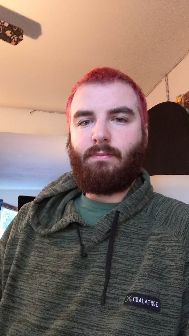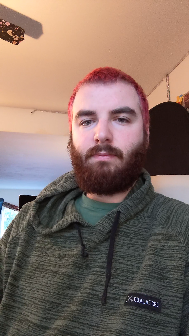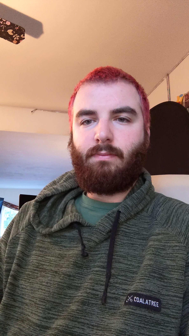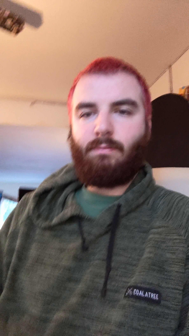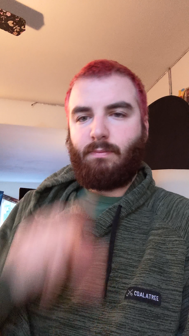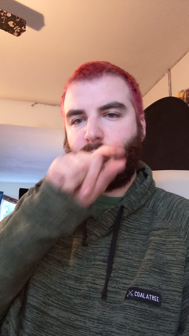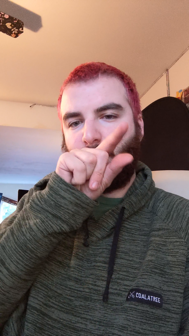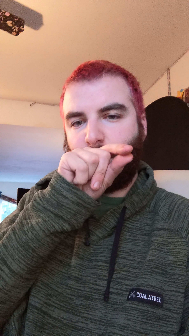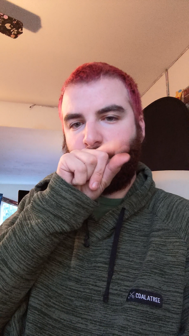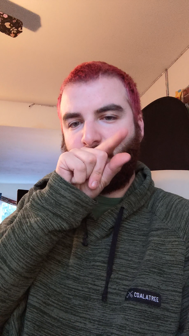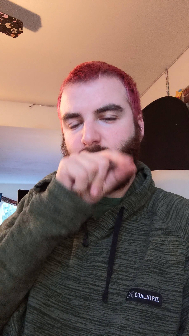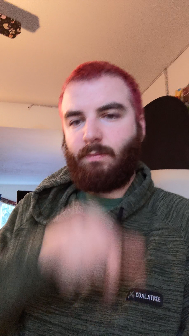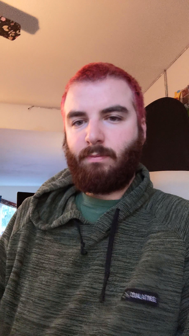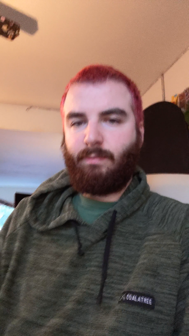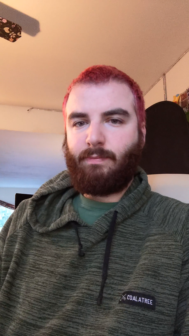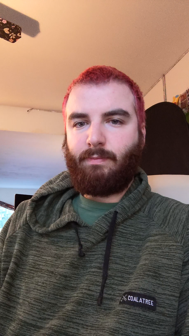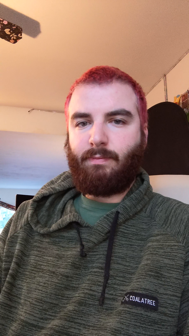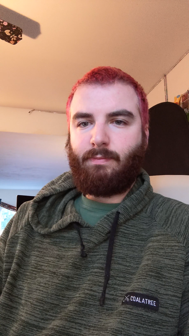chicken